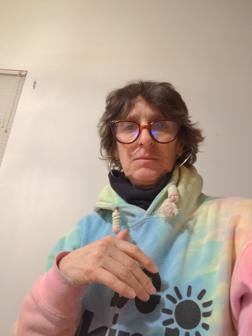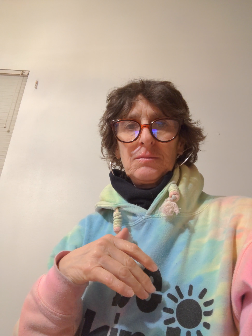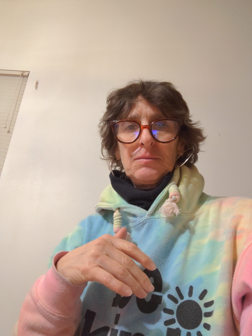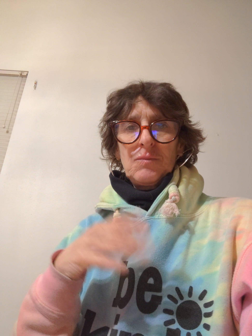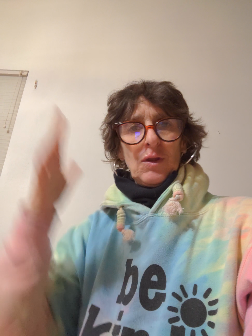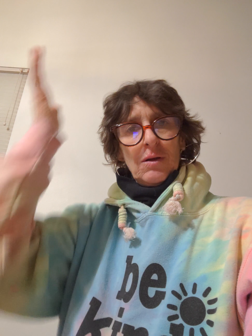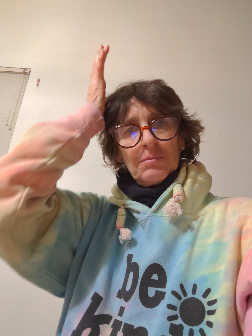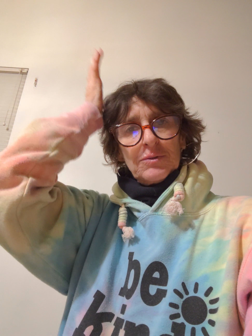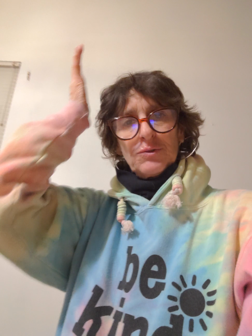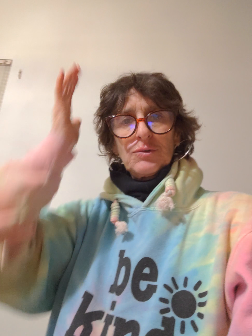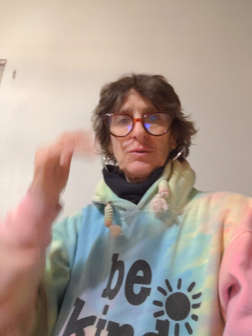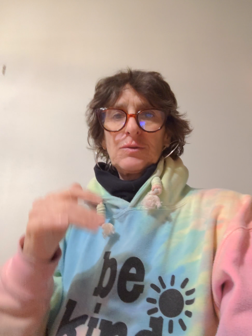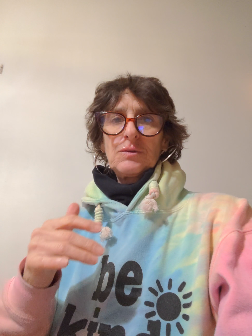garbage